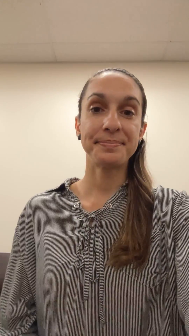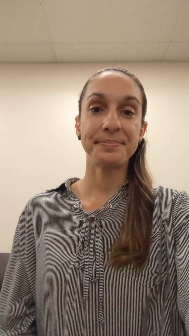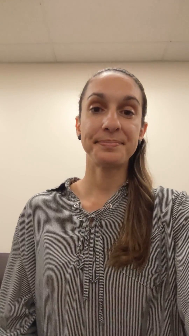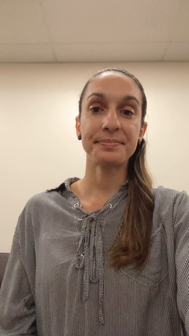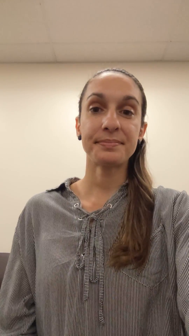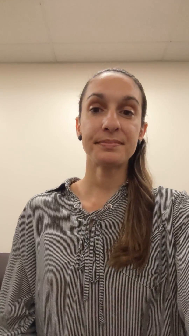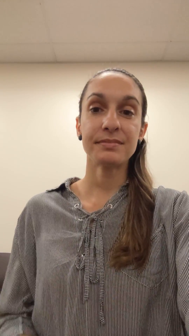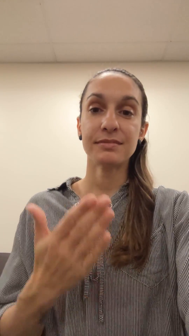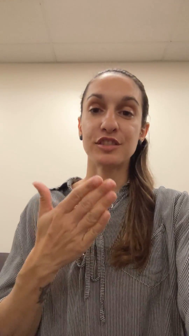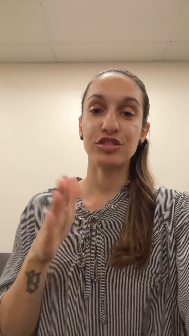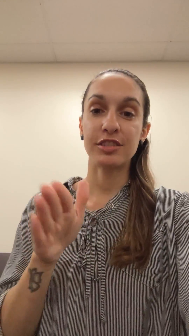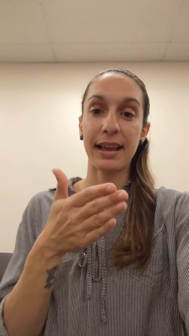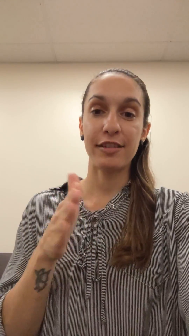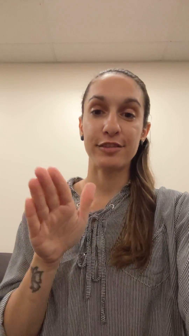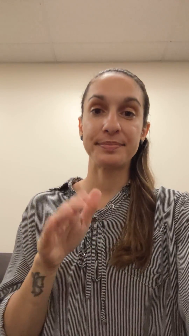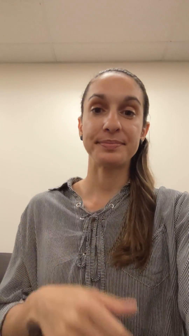share